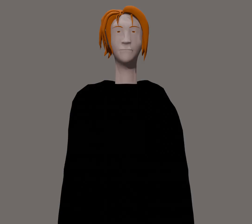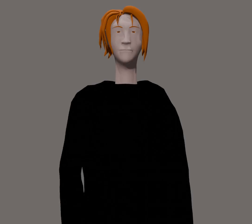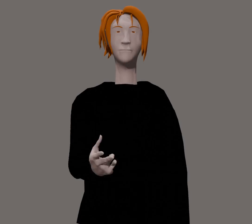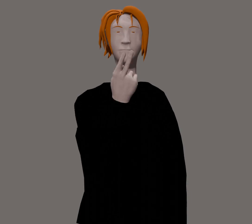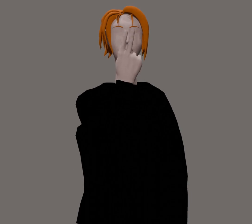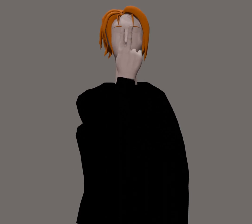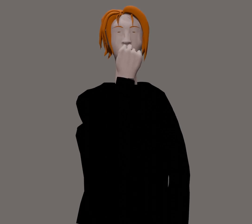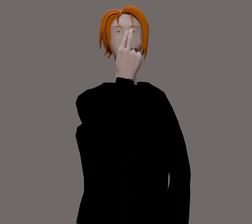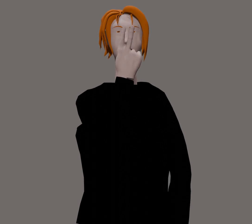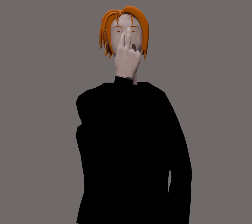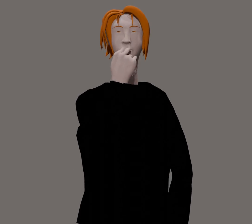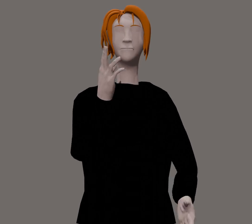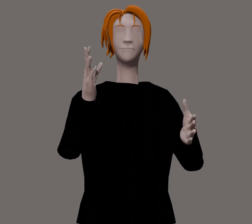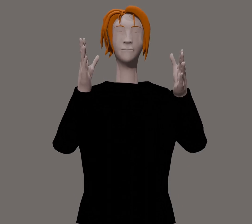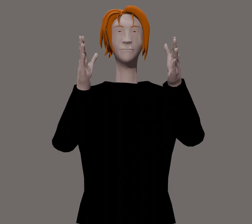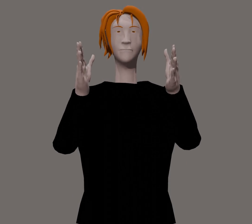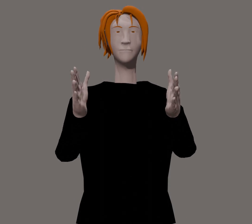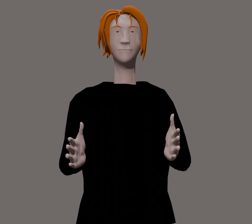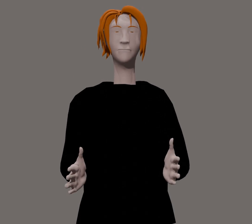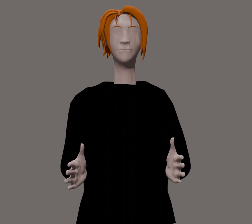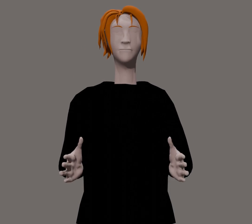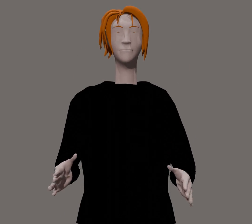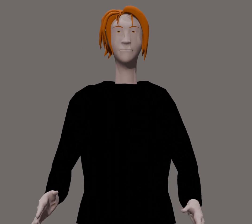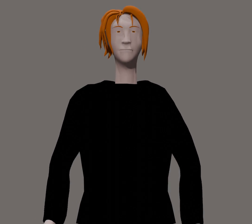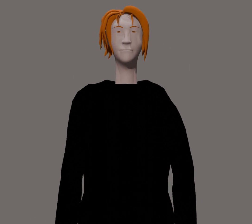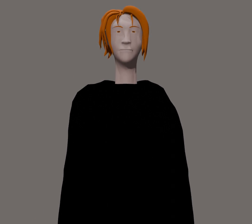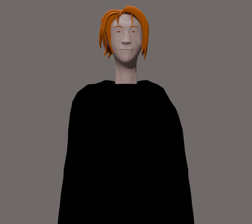Comedian